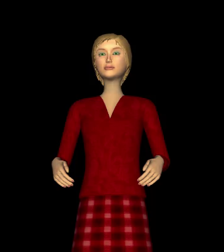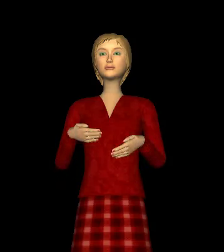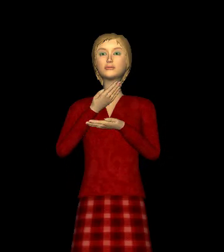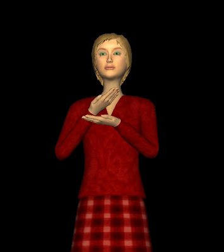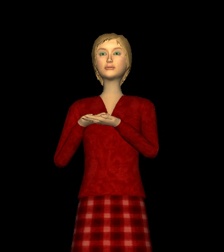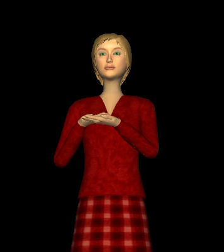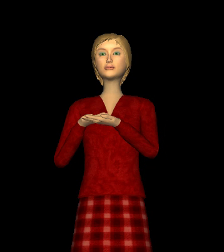يثبت